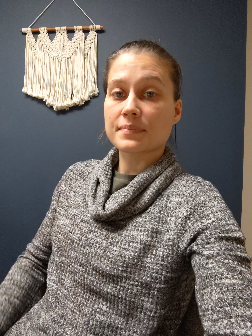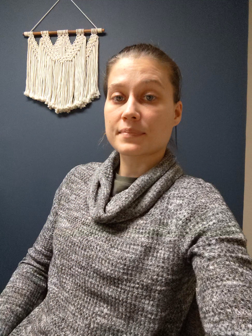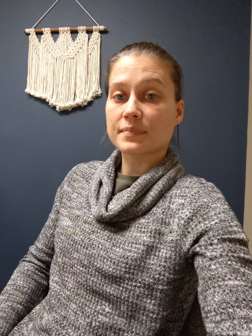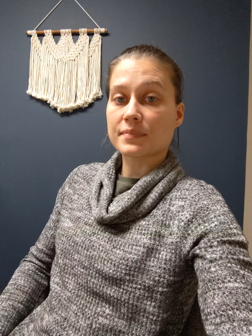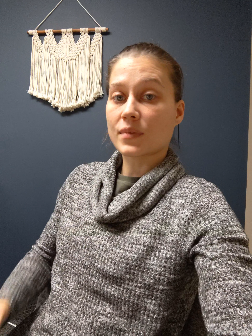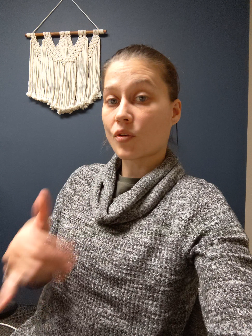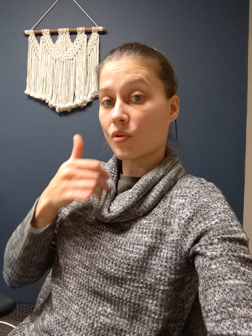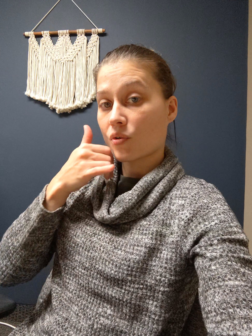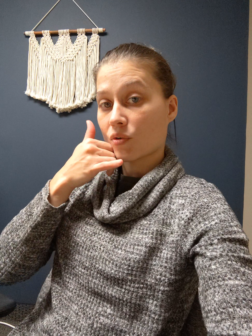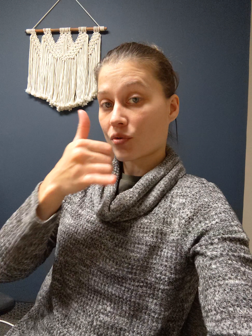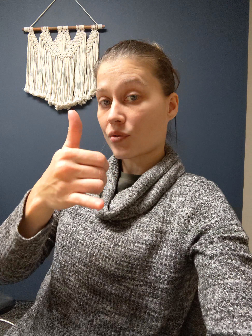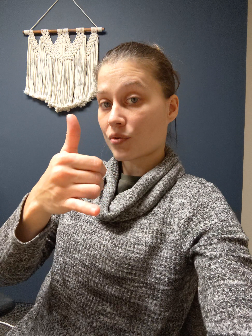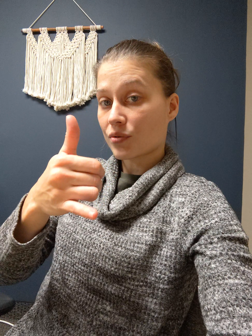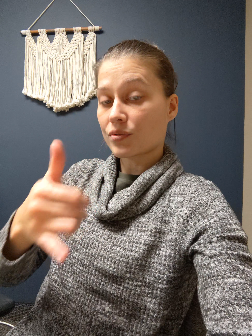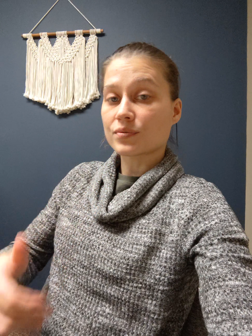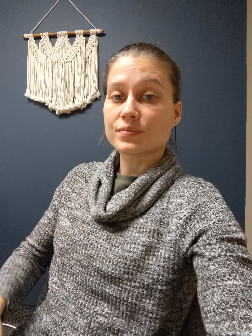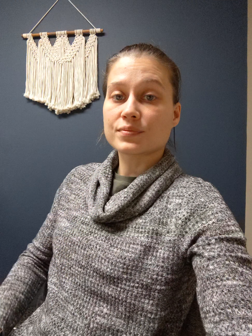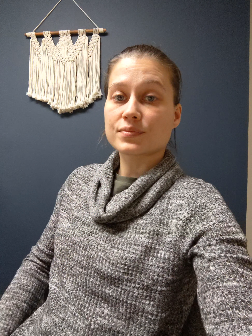call on the phone